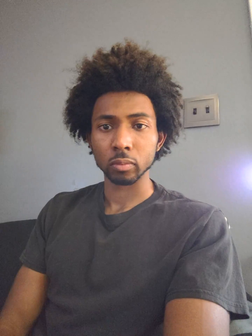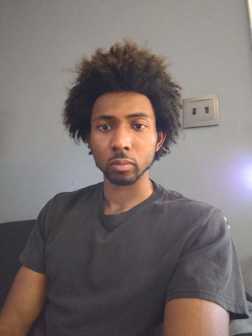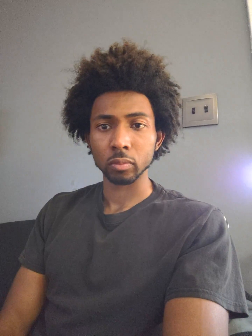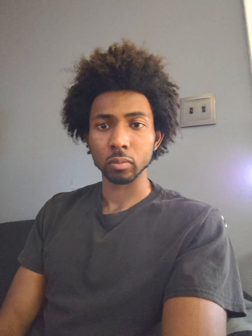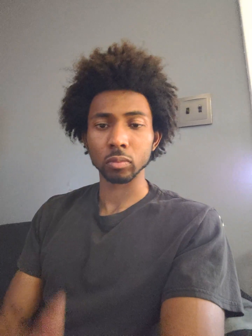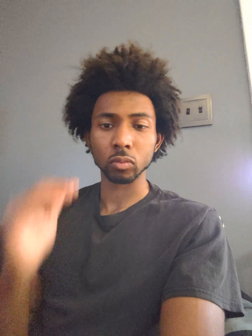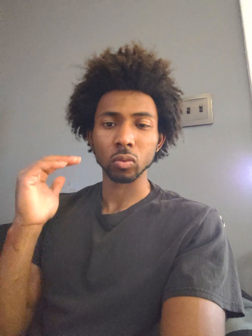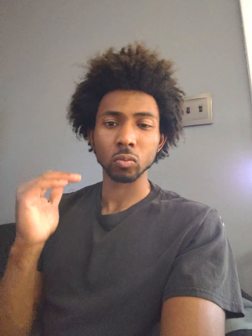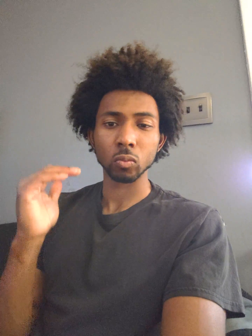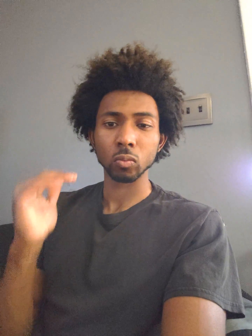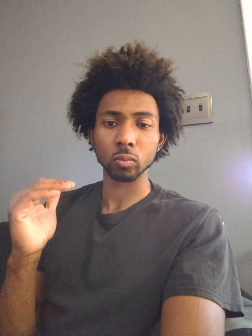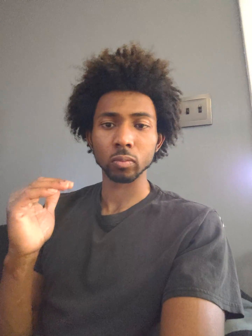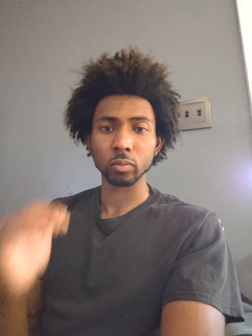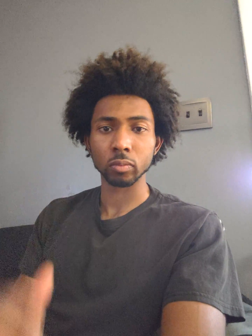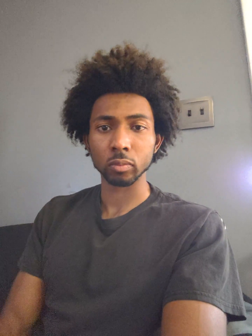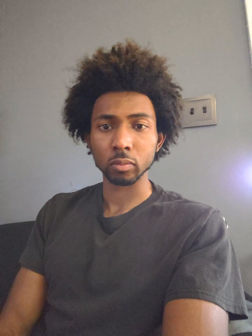short